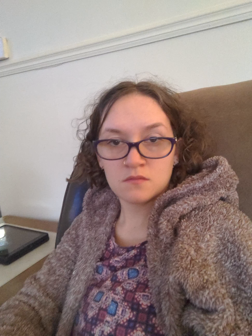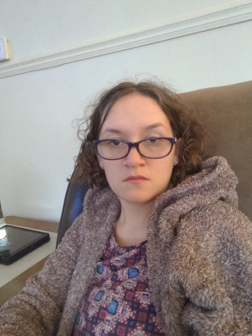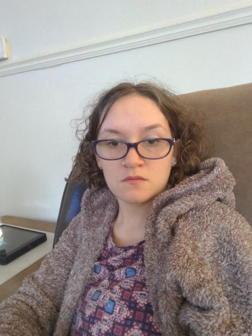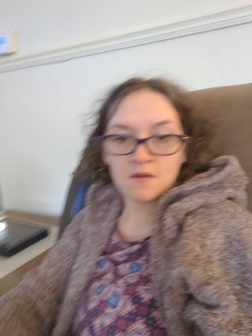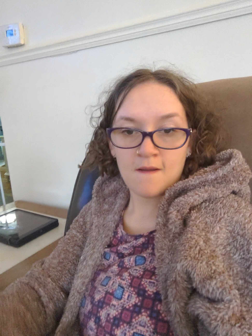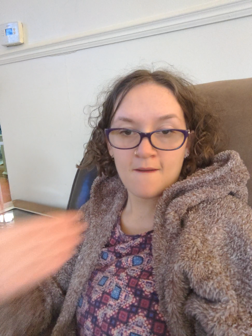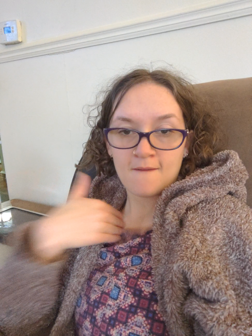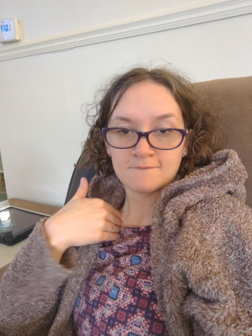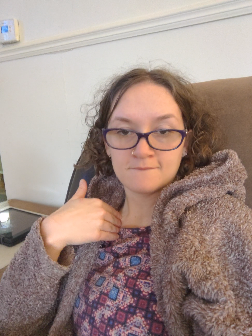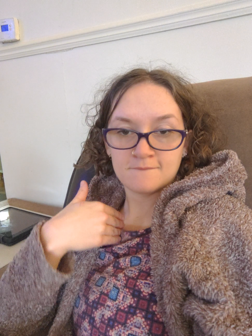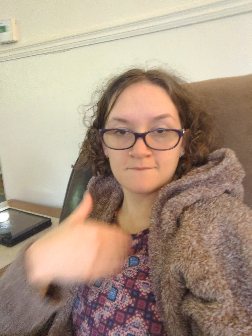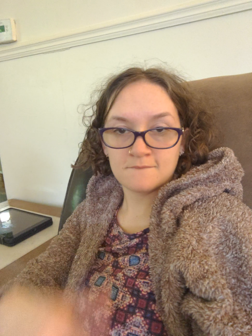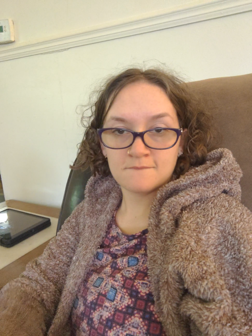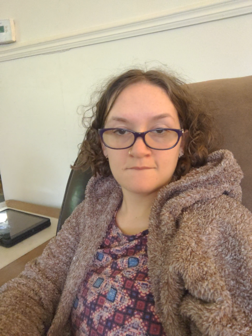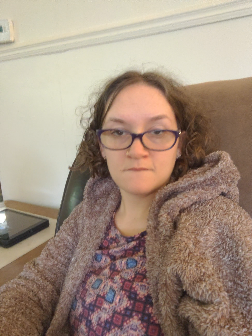have